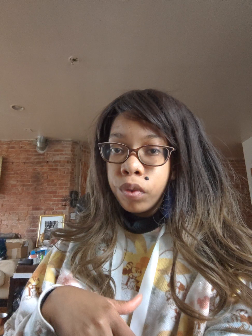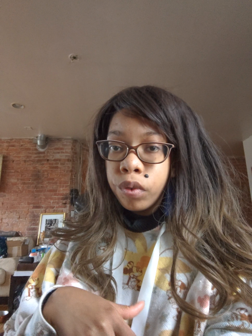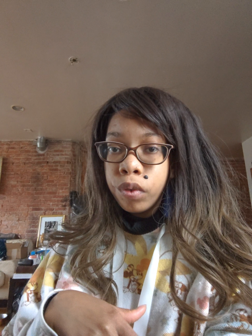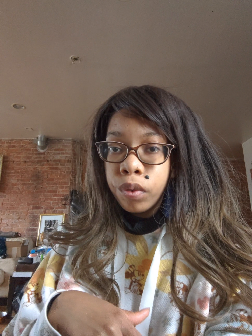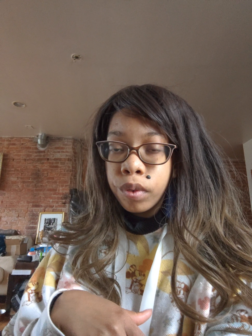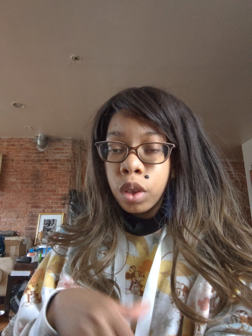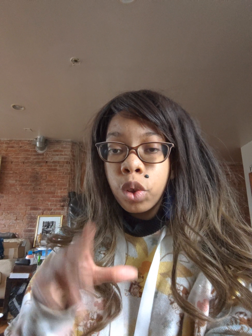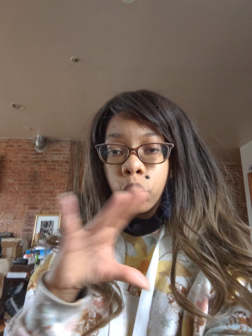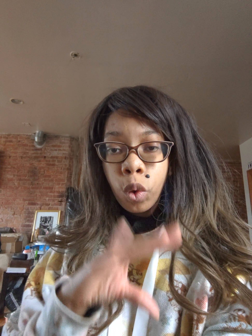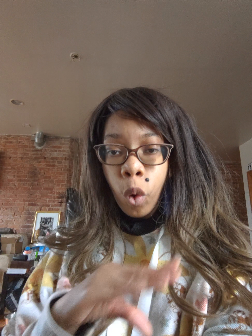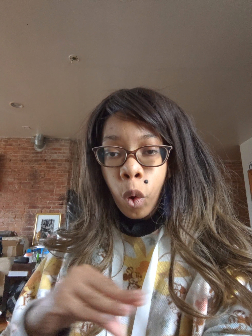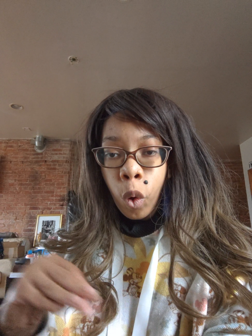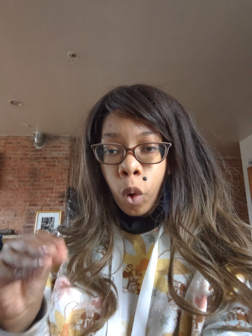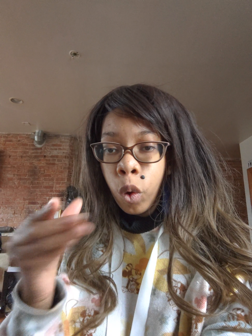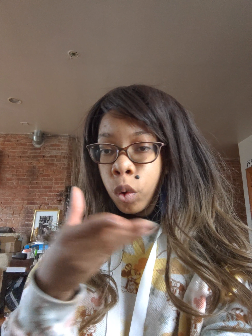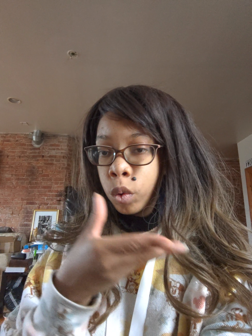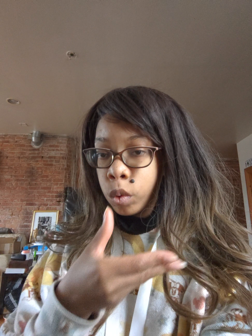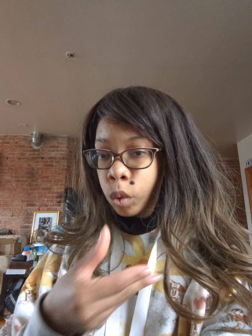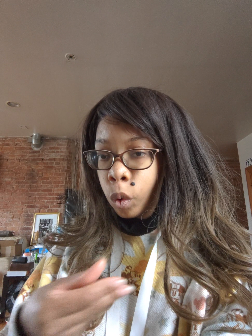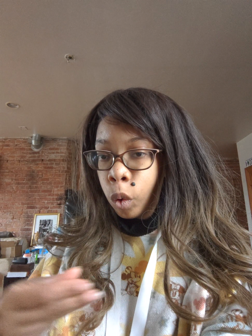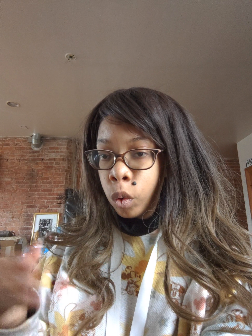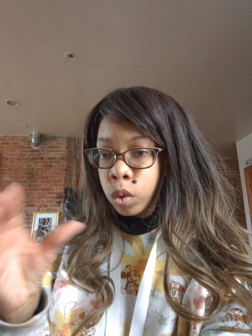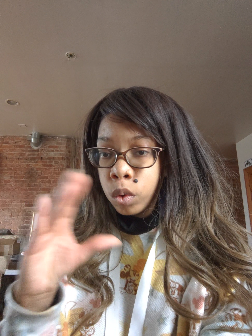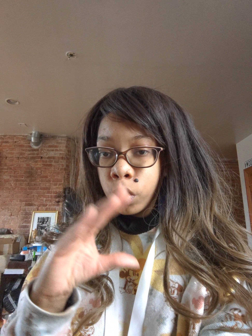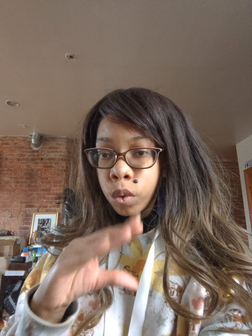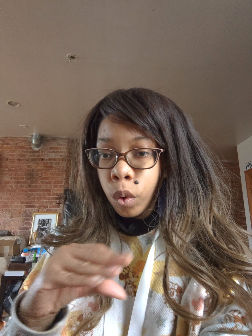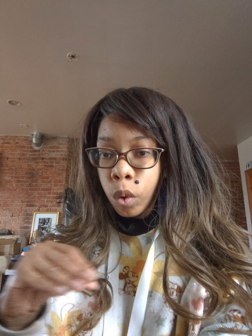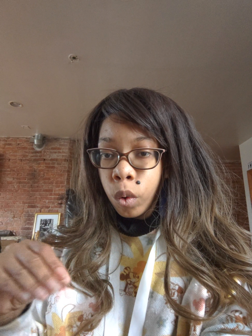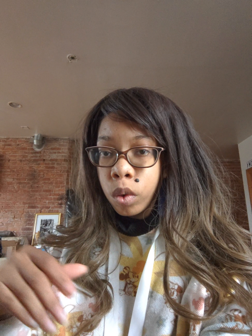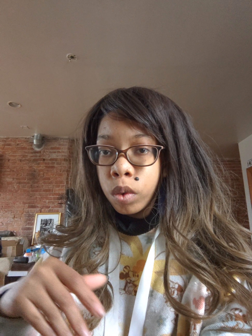story